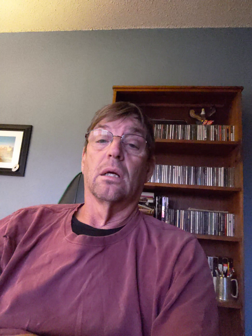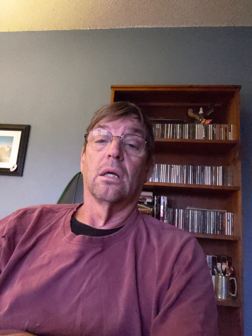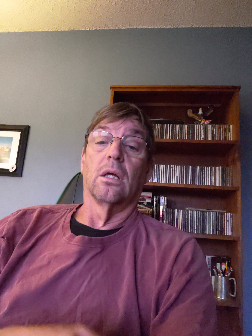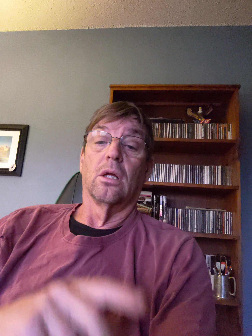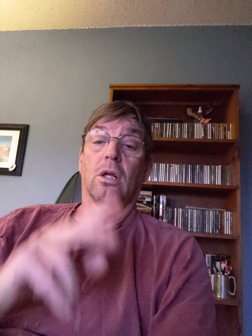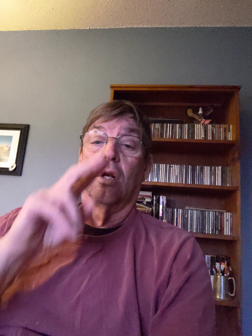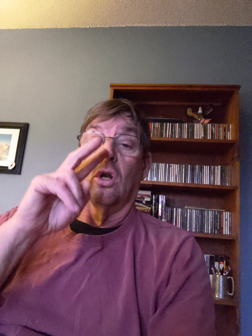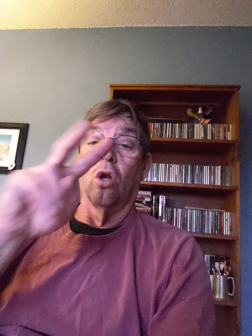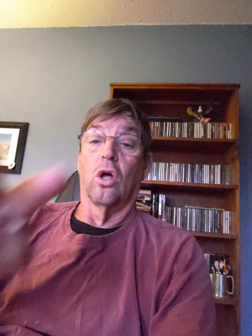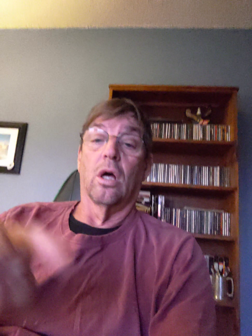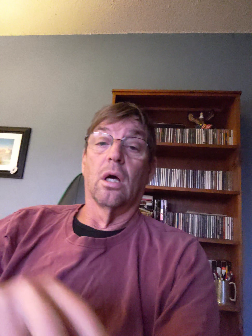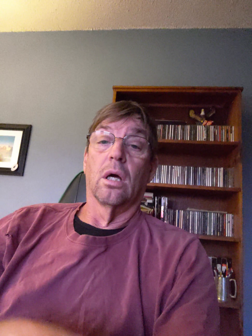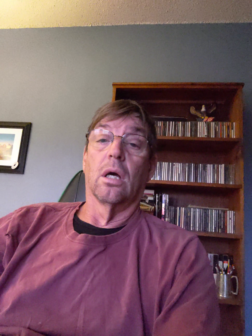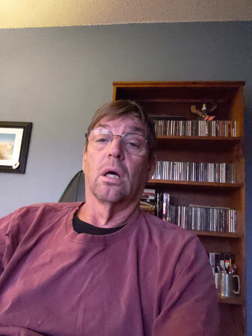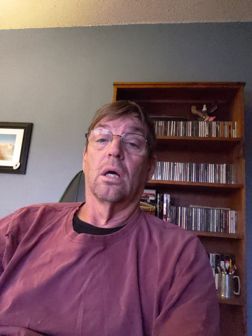look